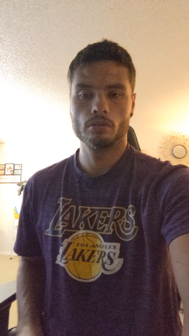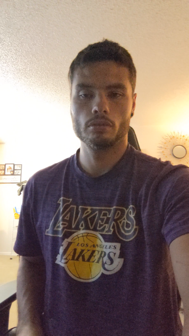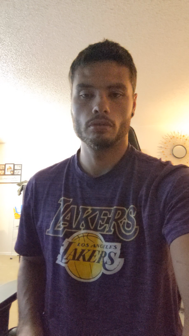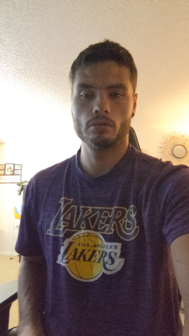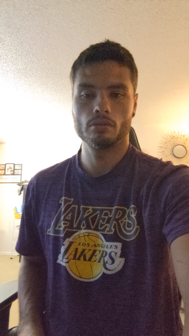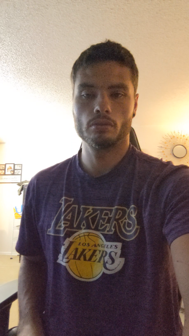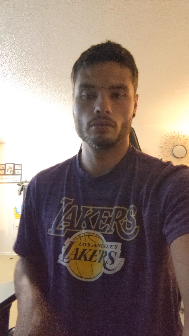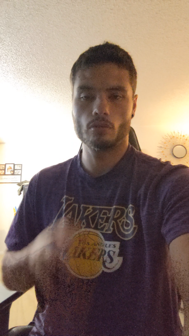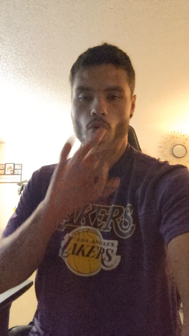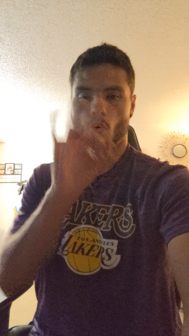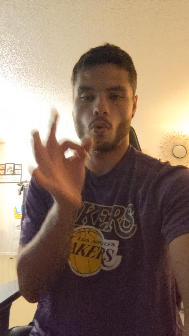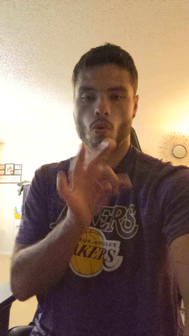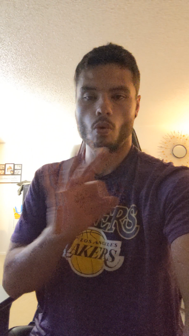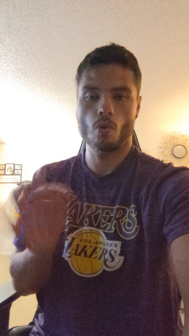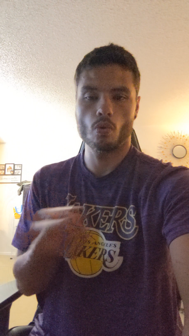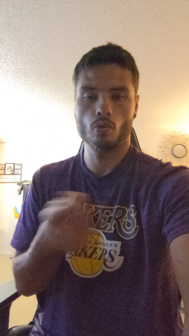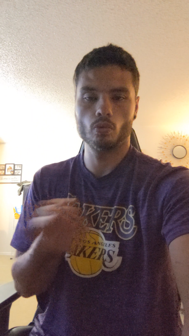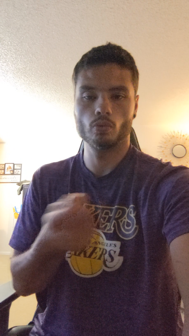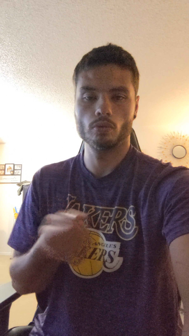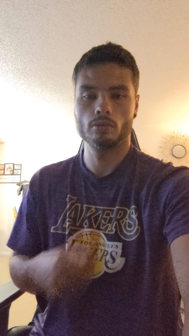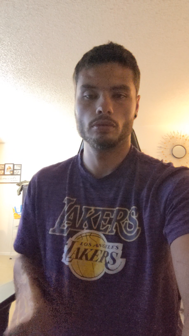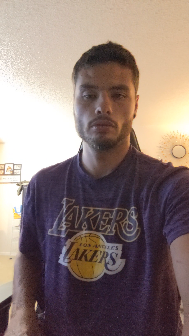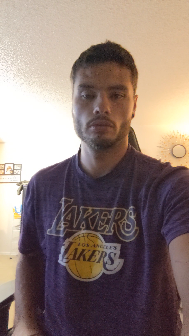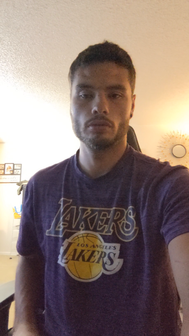hose